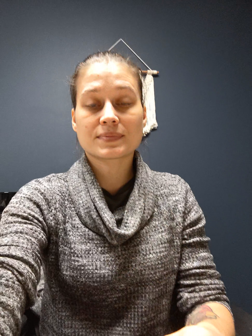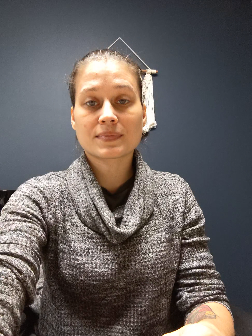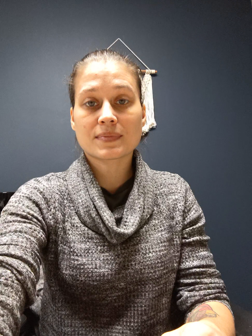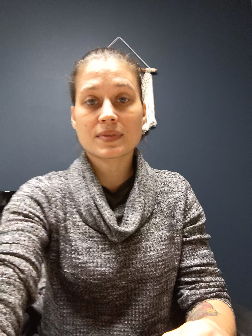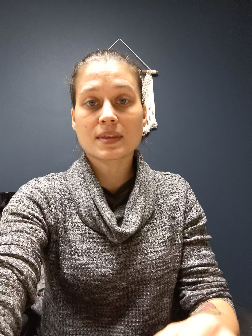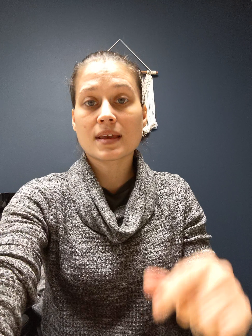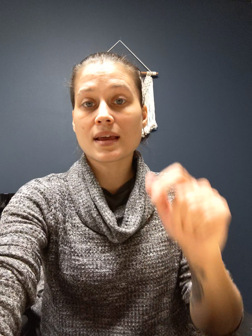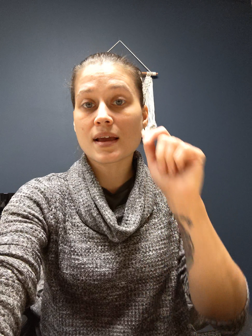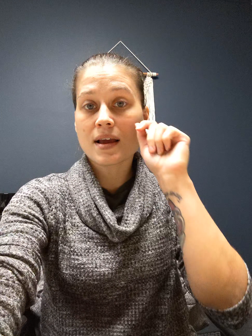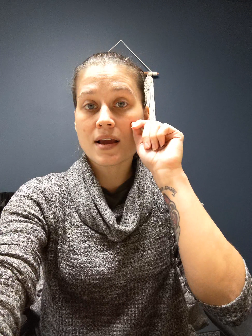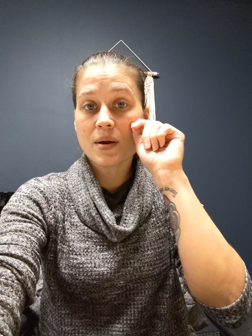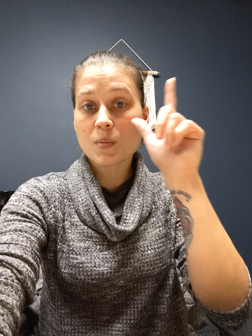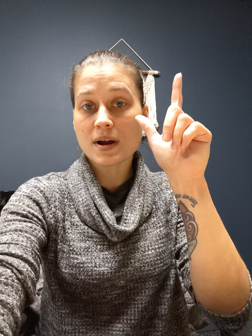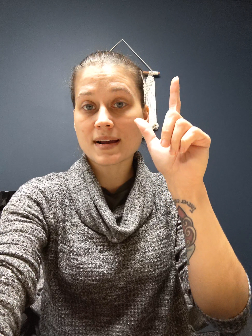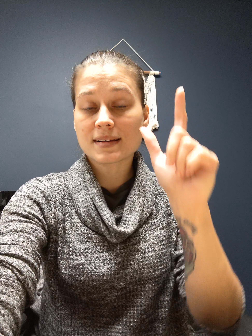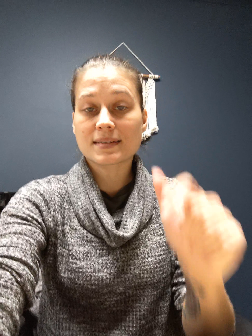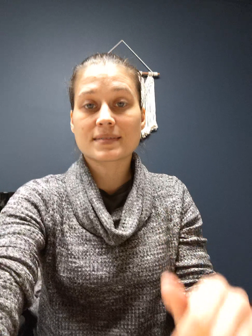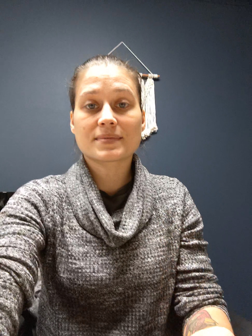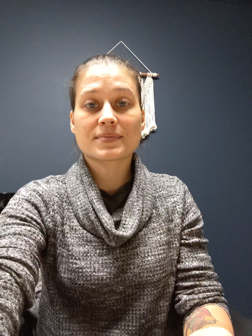wake